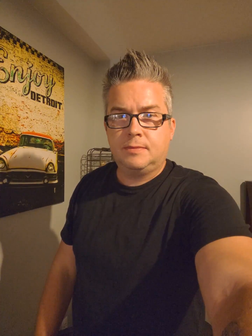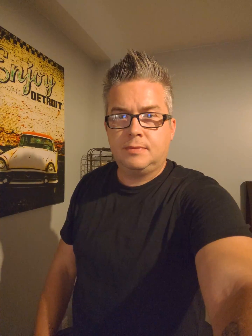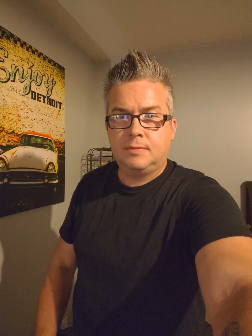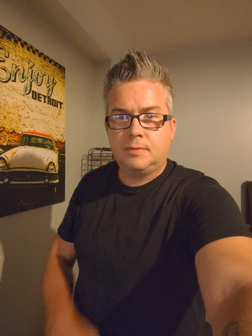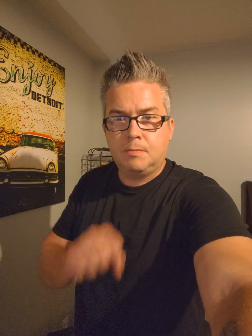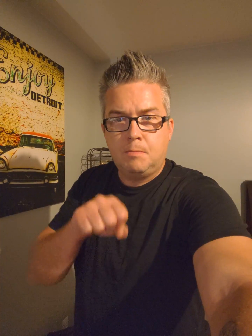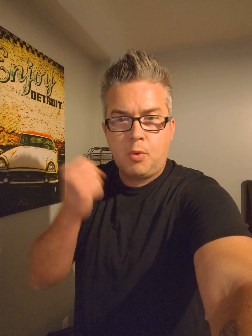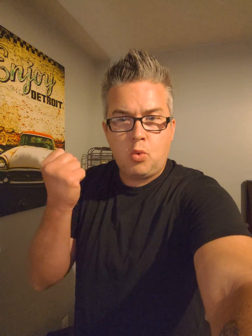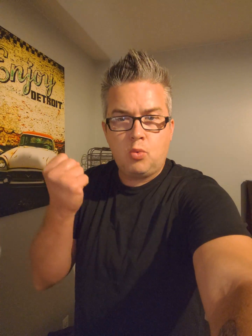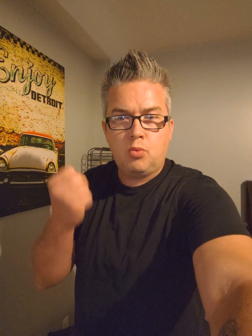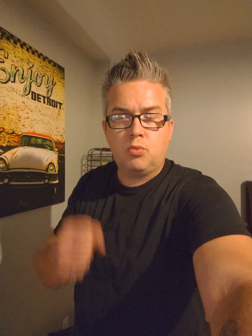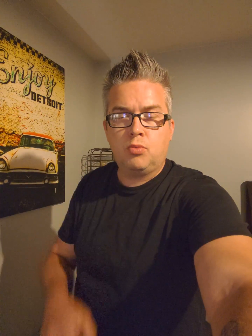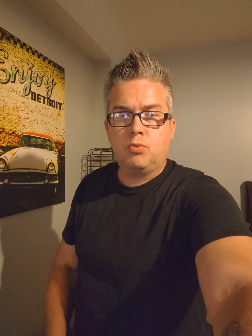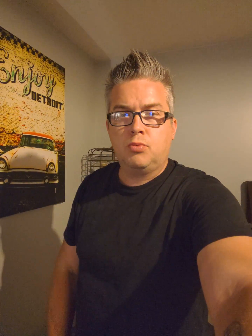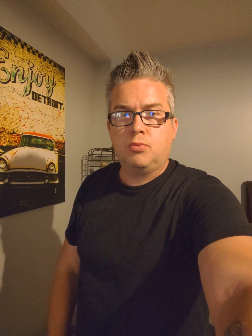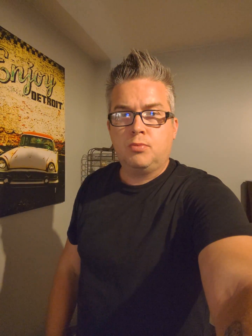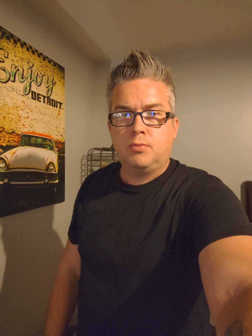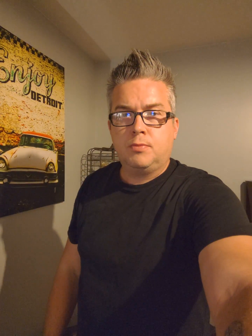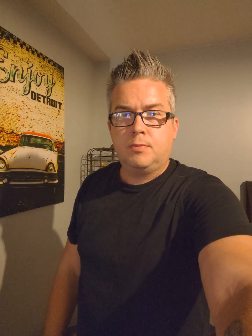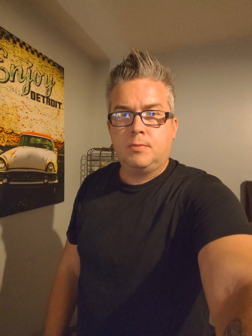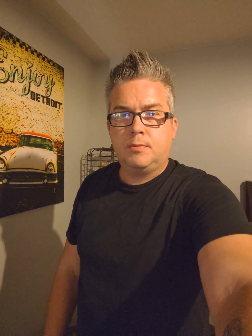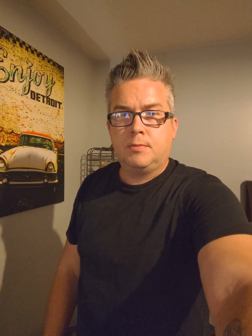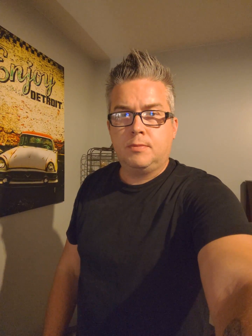break